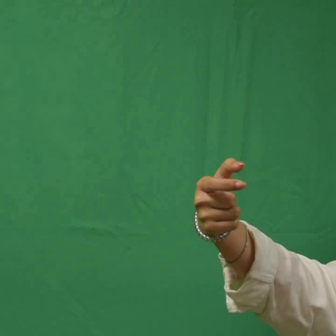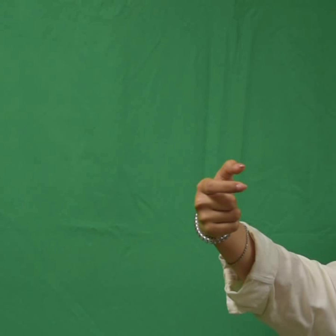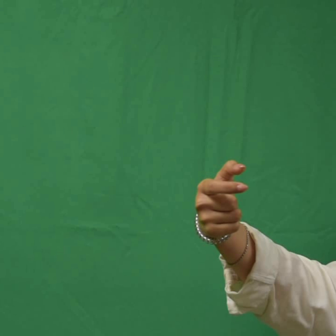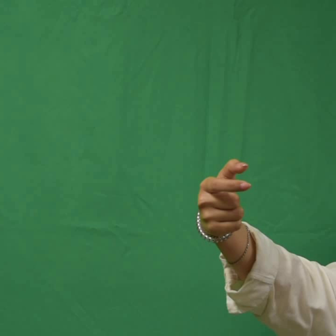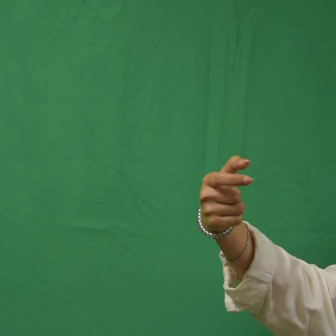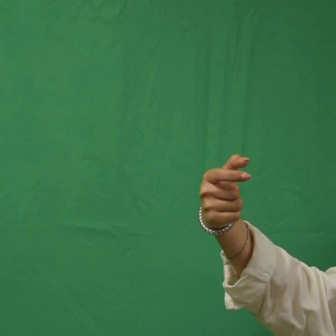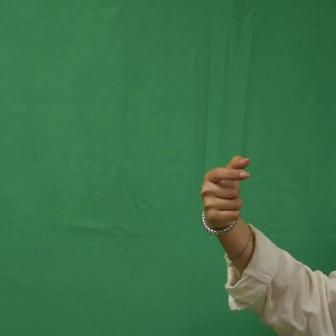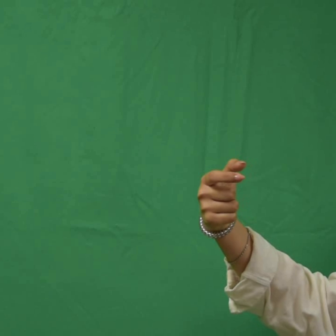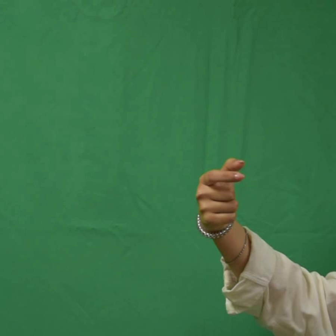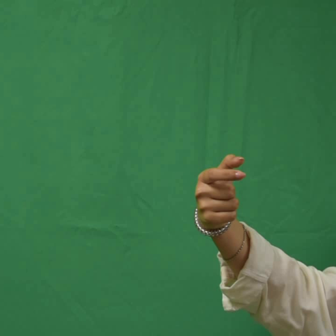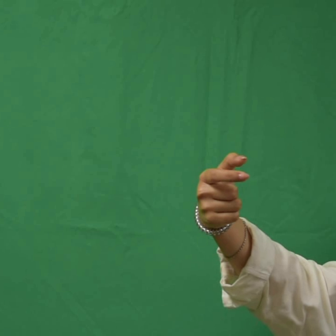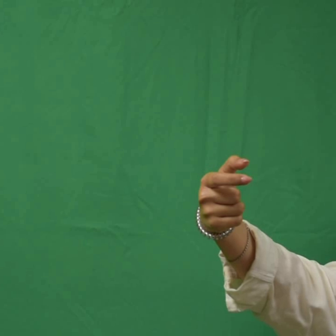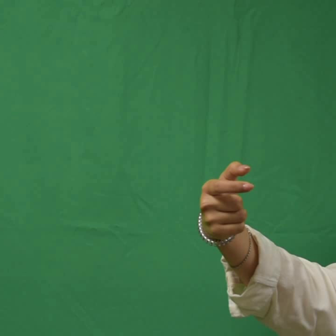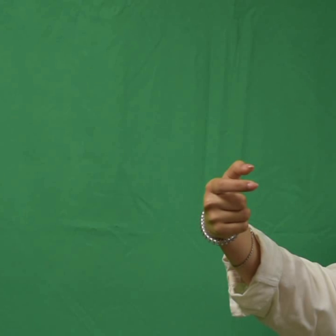X